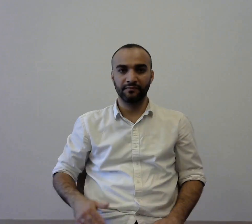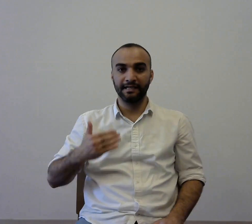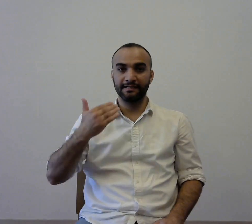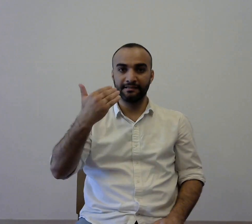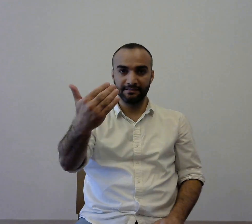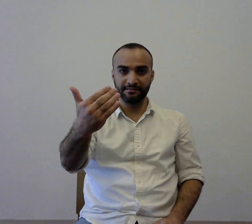siz